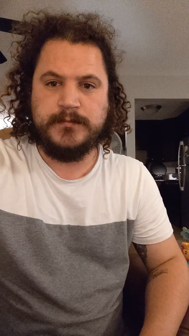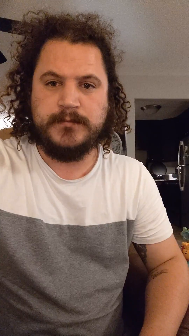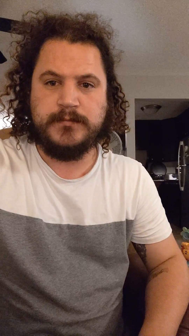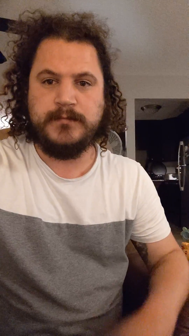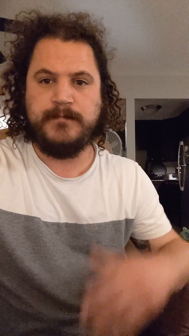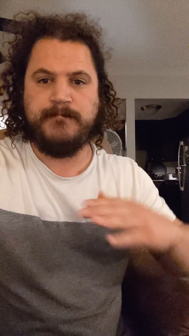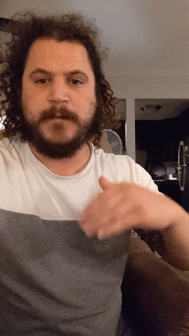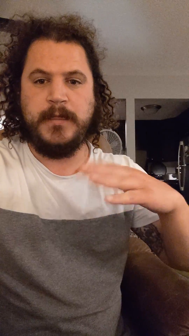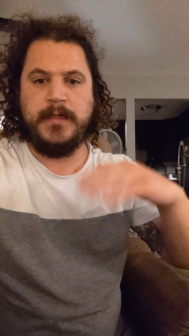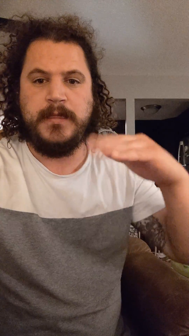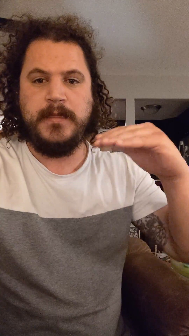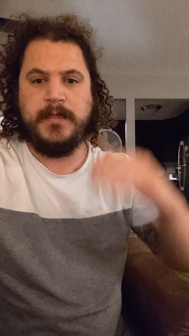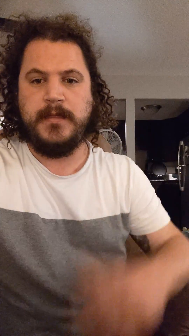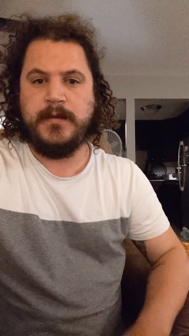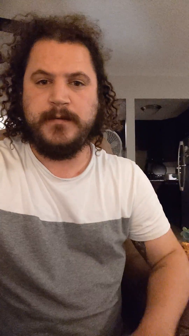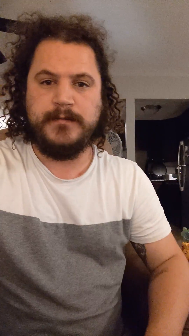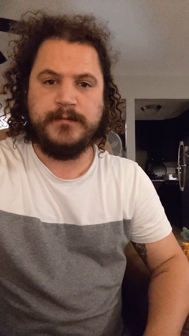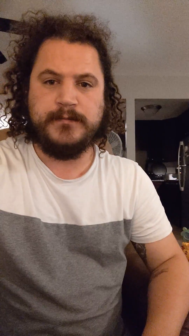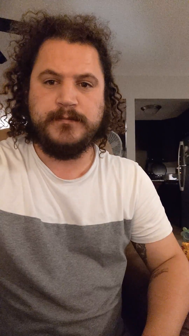build